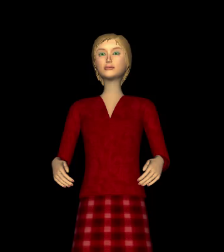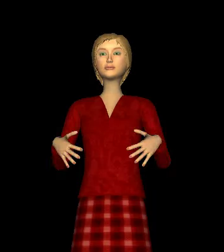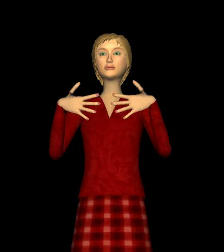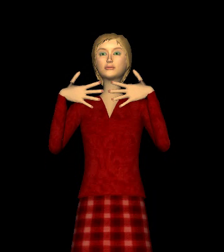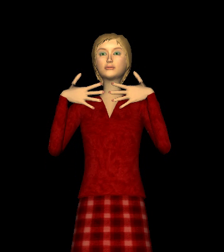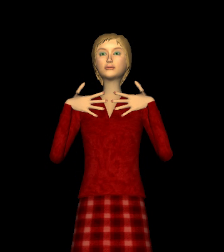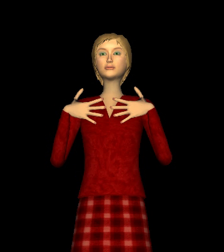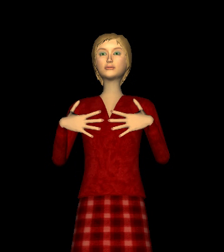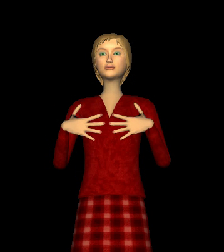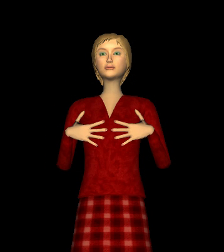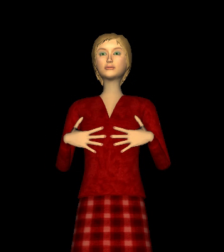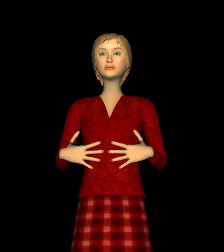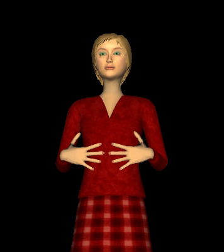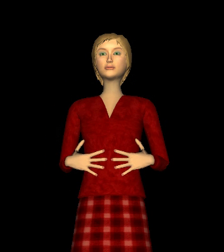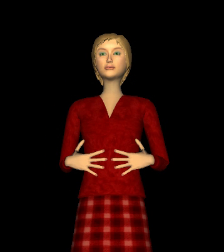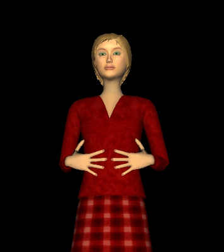جسم